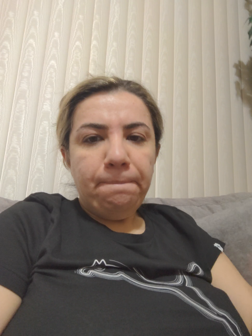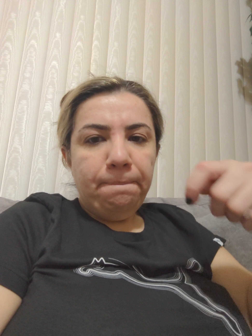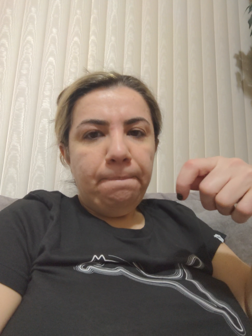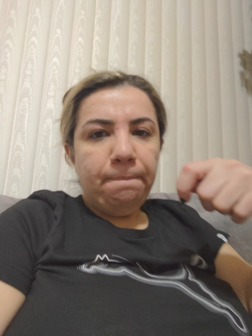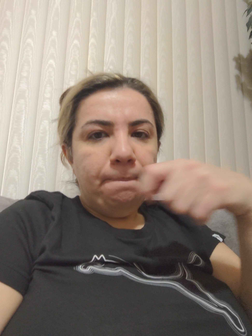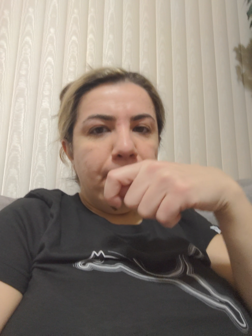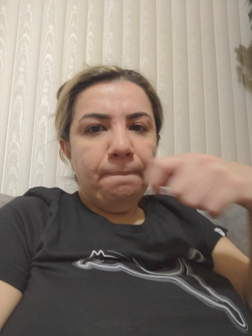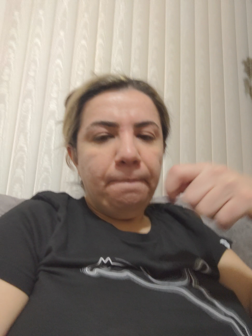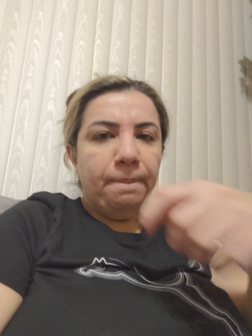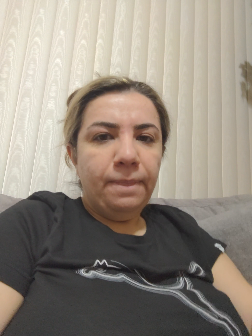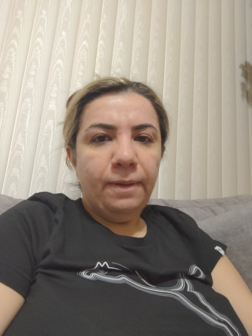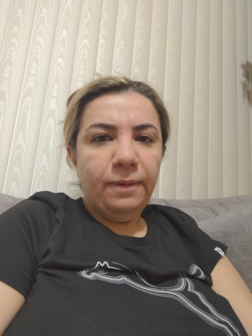toothbrush